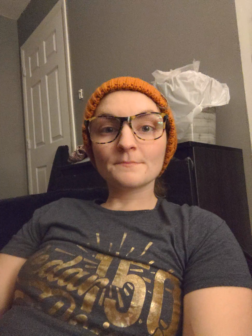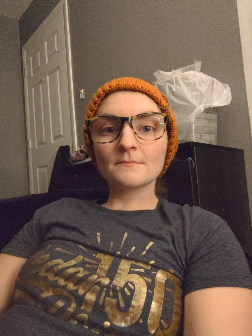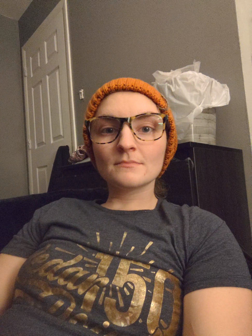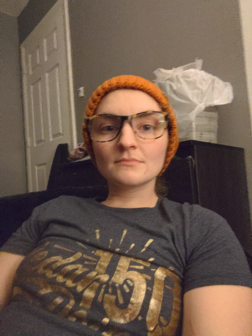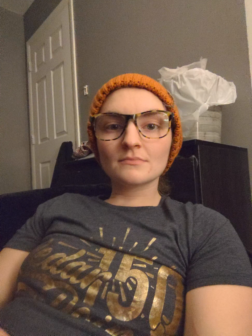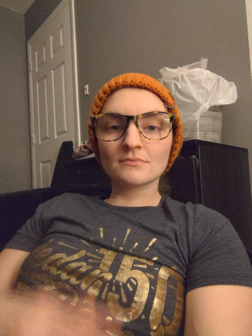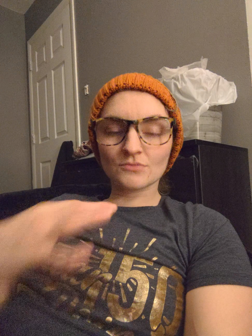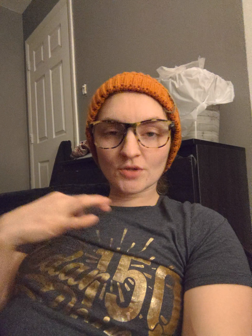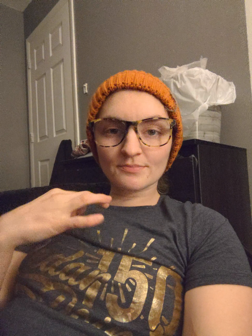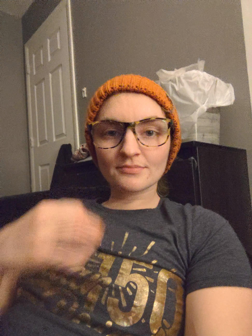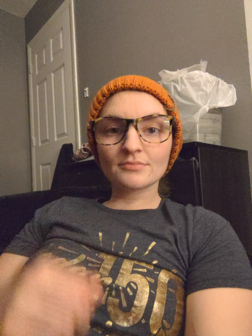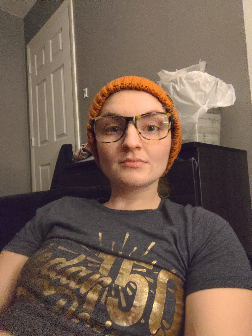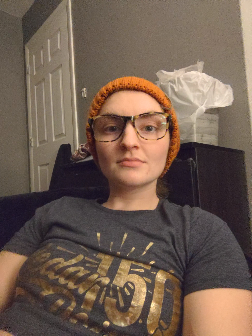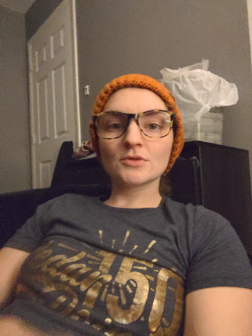shirt